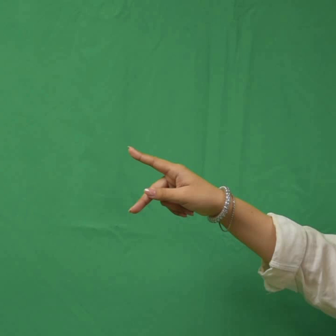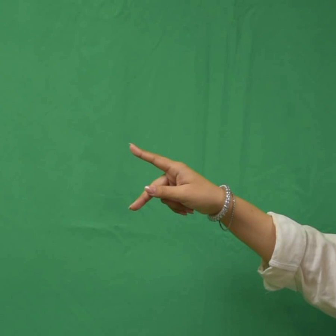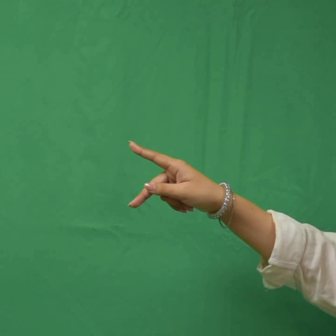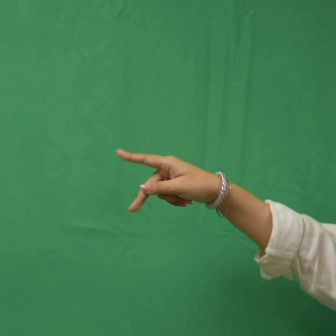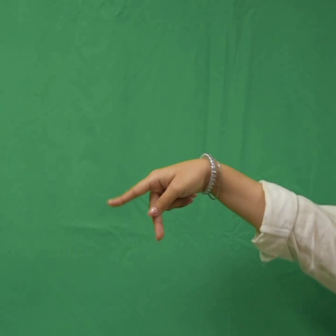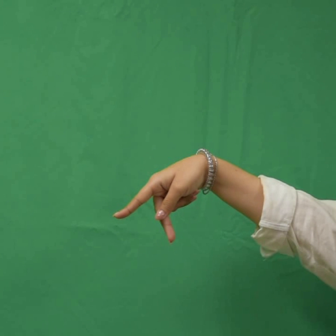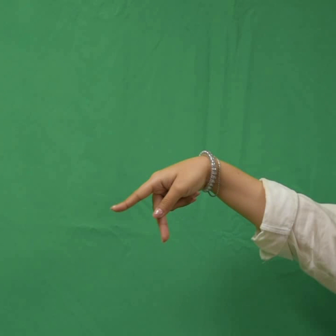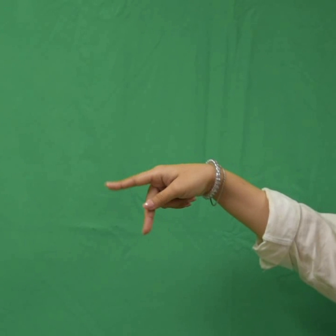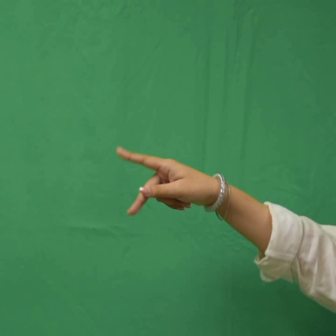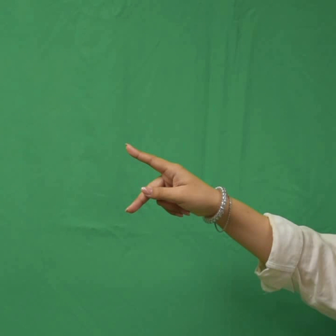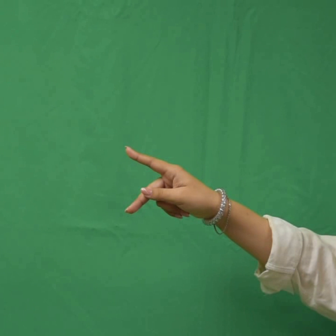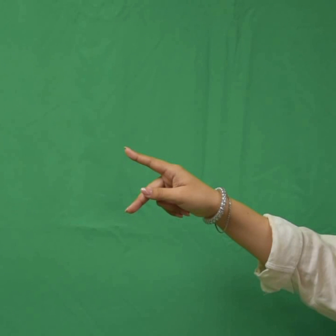K